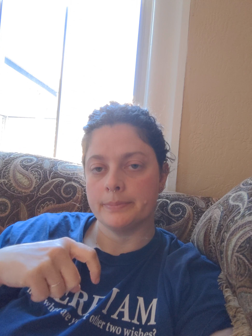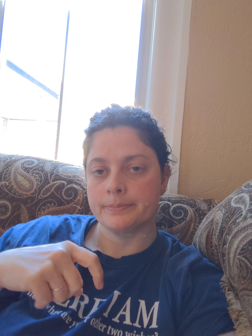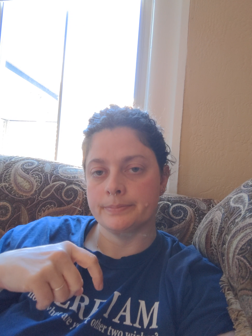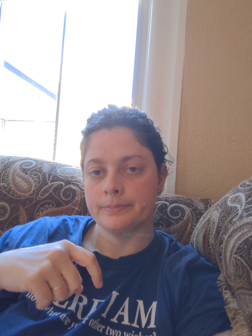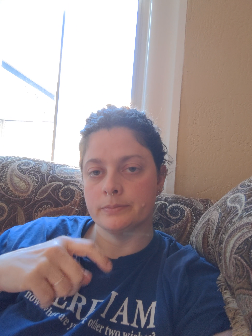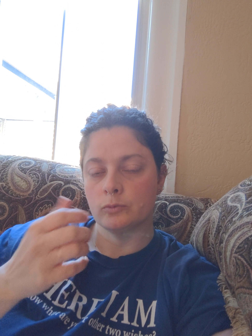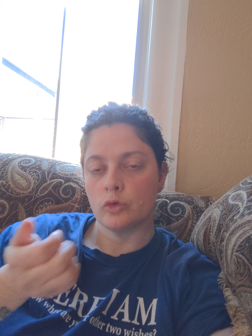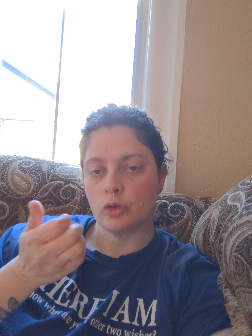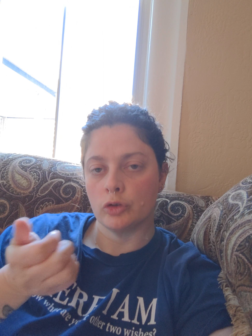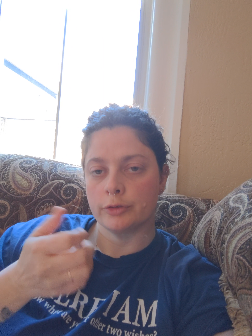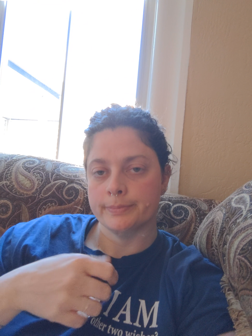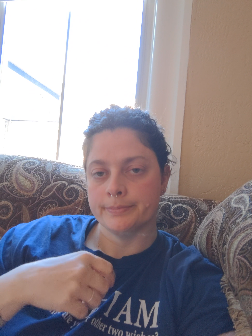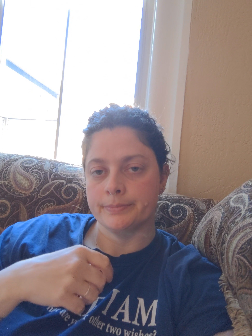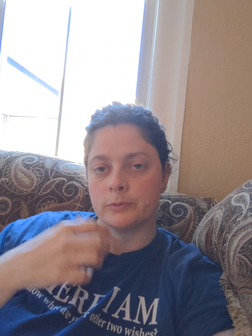drawer